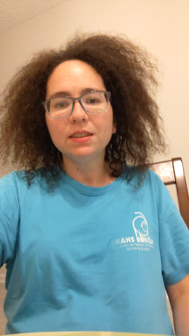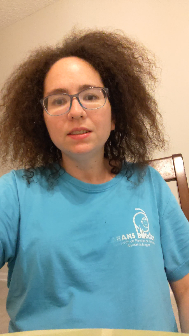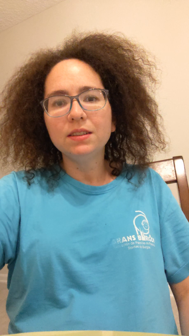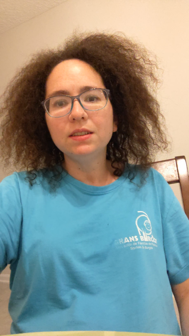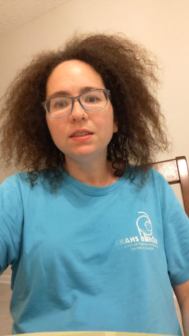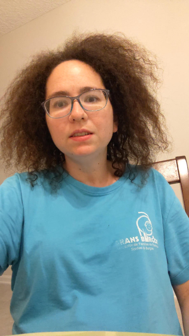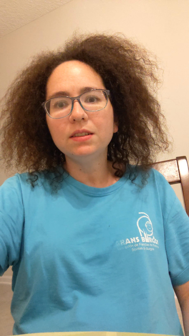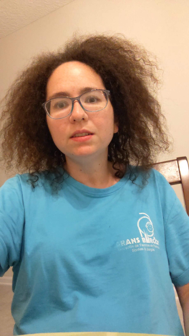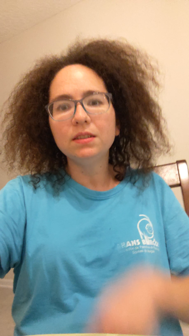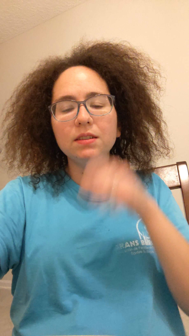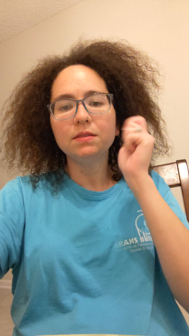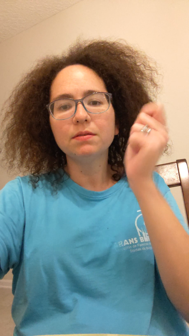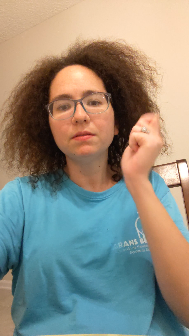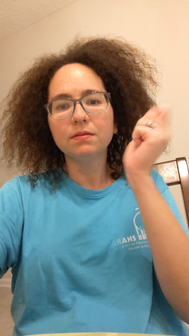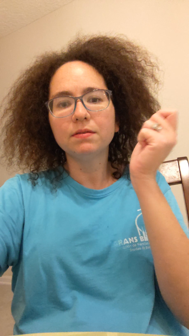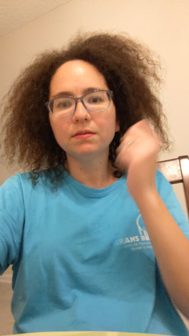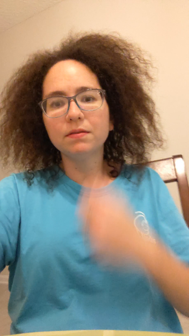bat